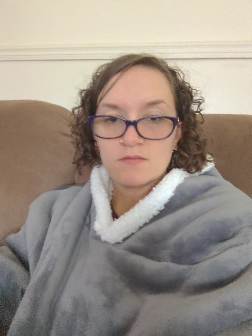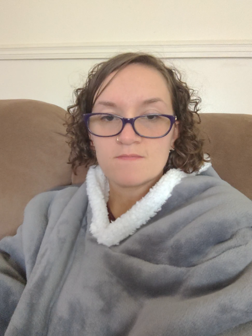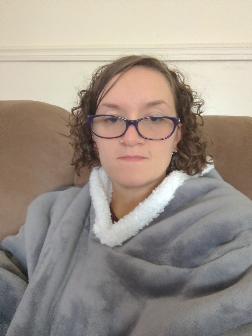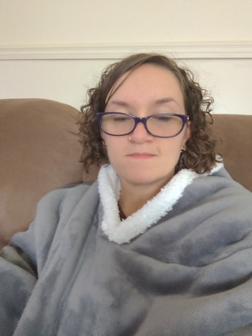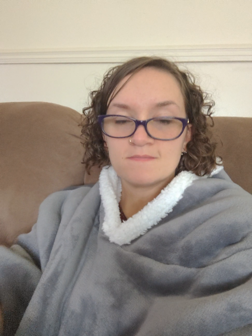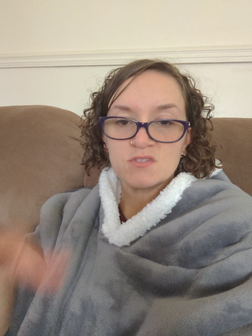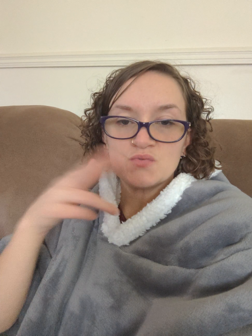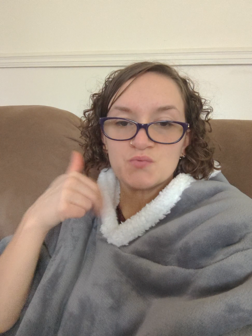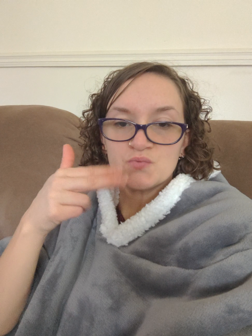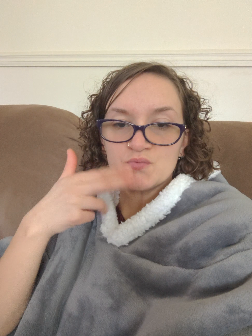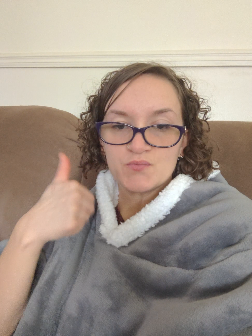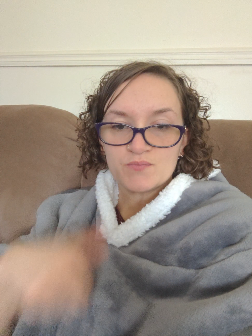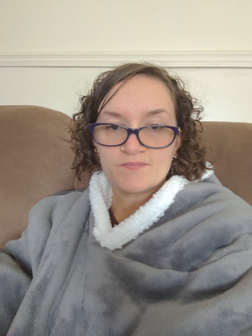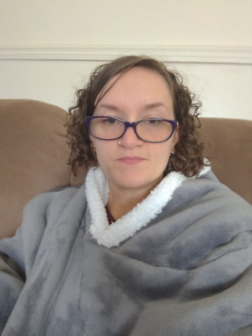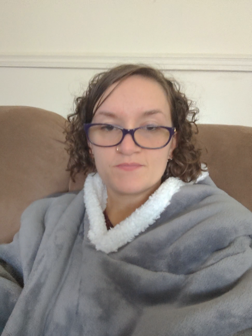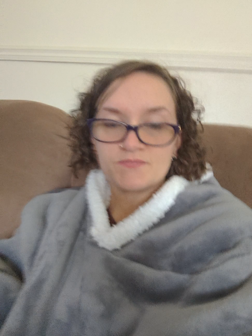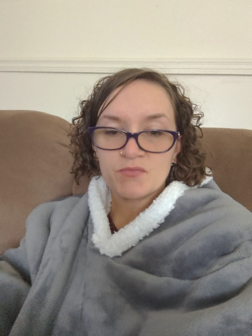cute